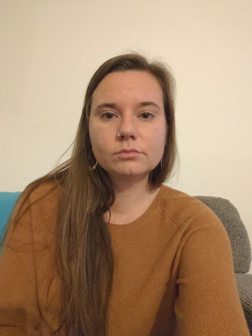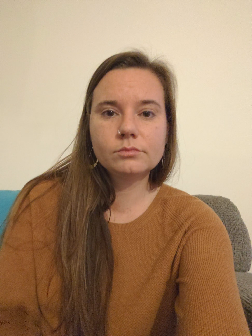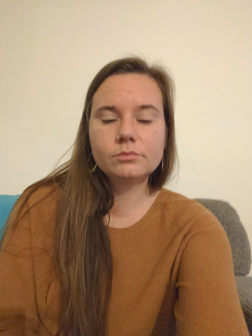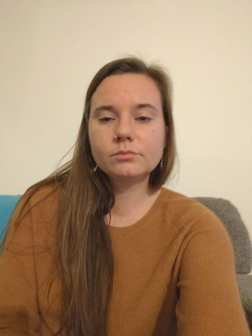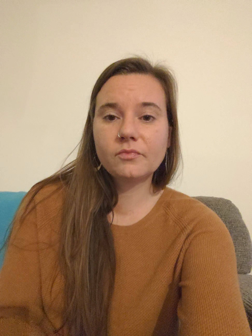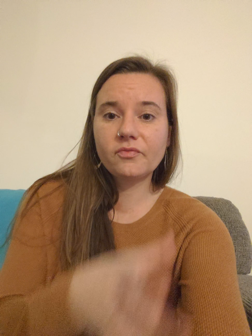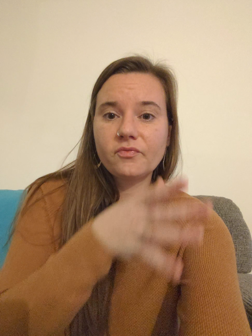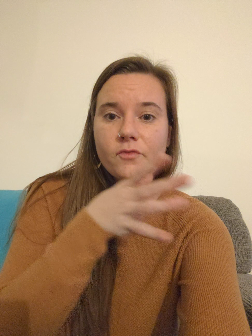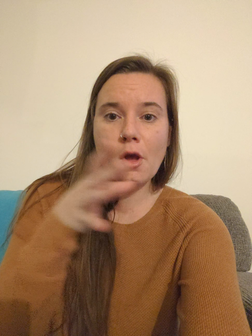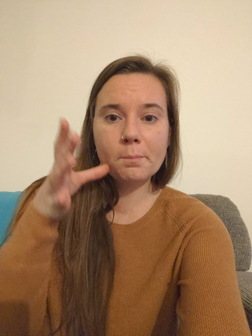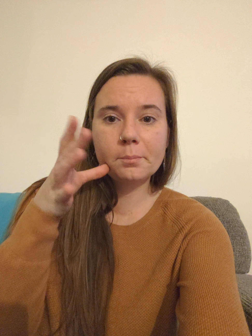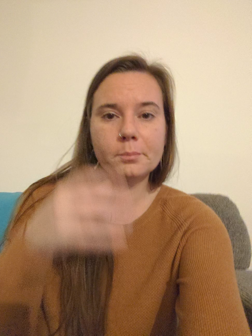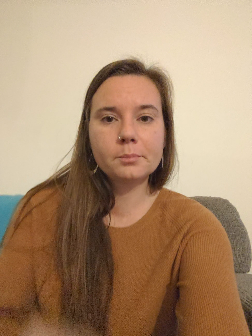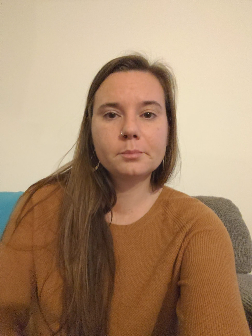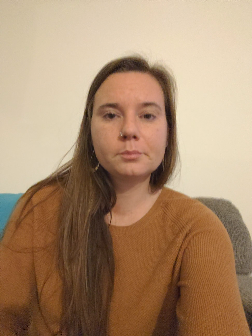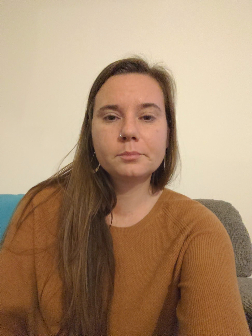farm